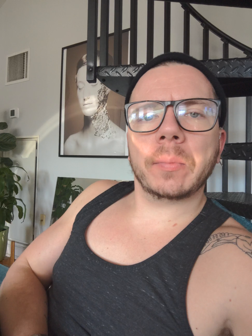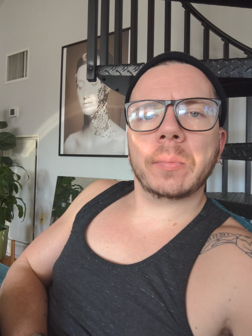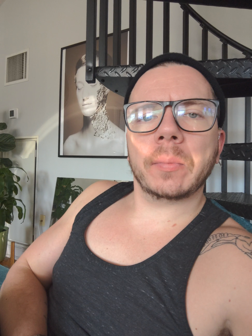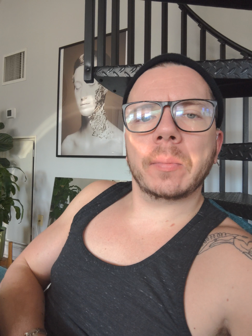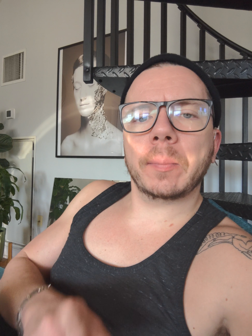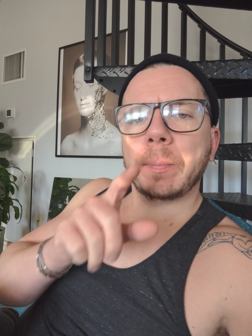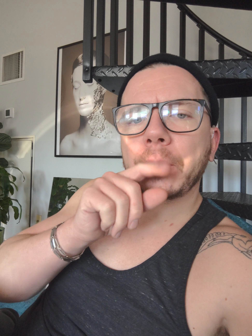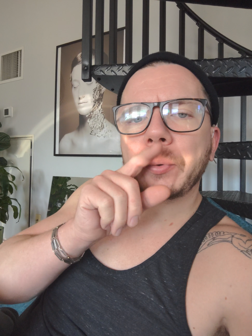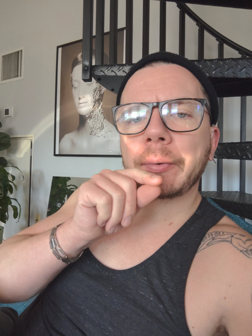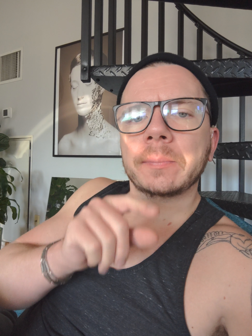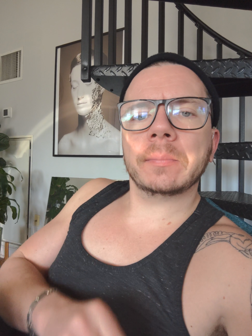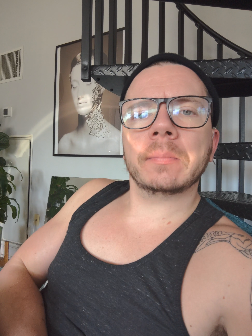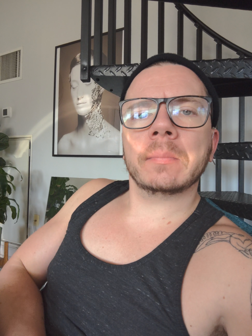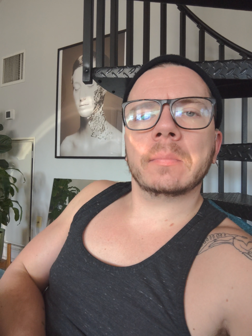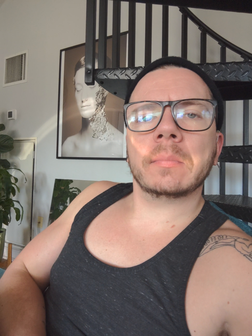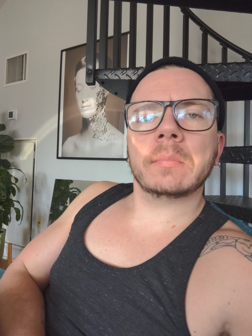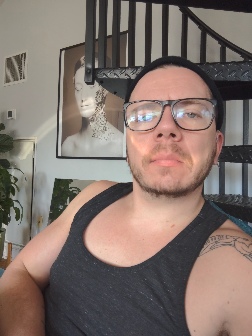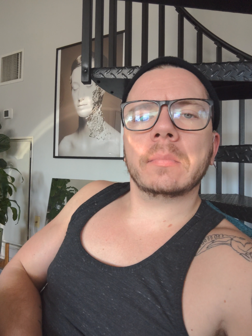bird